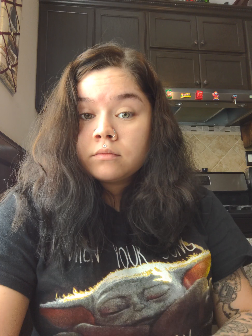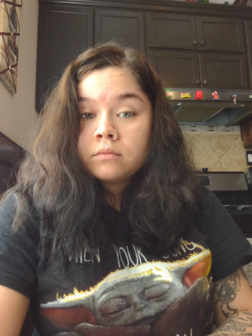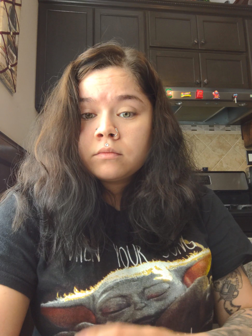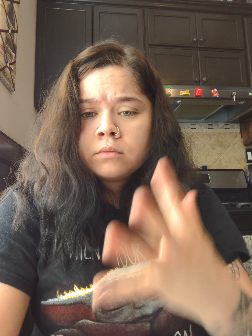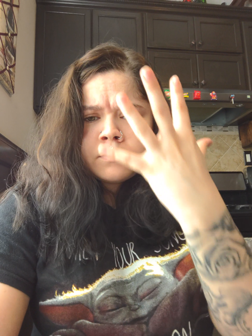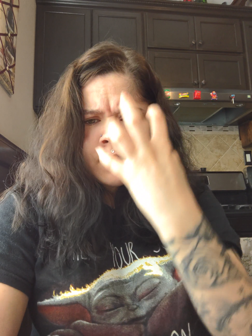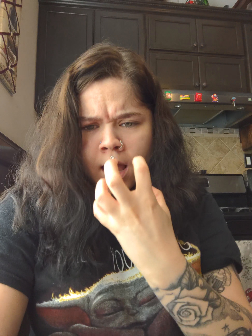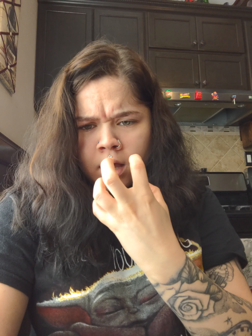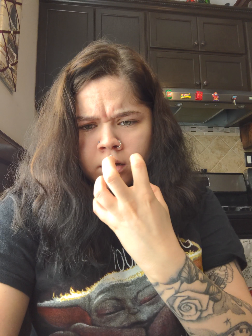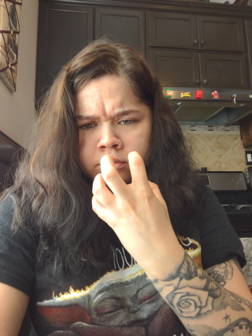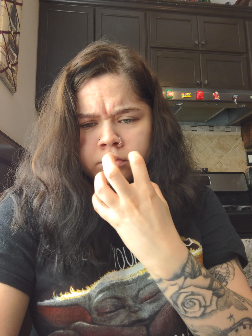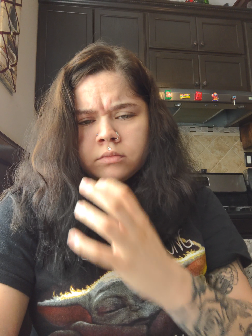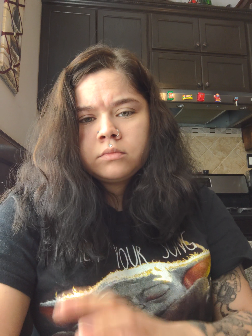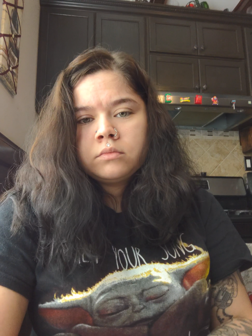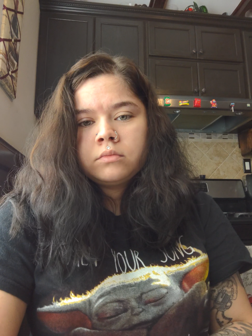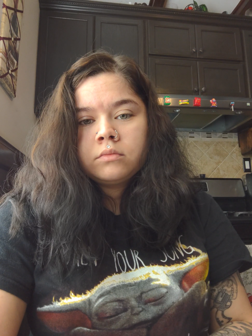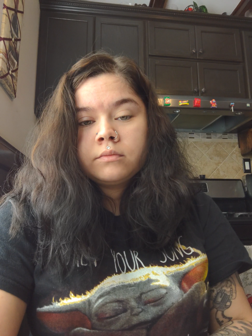mad